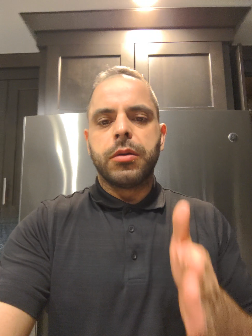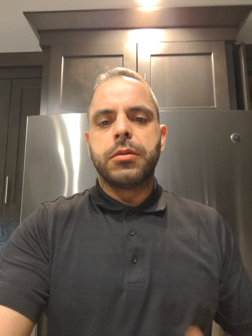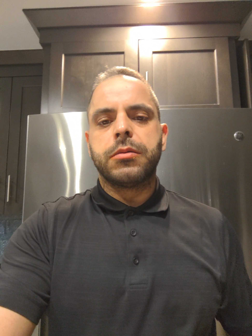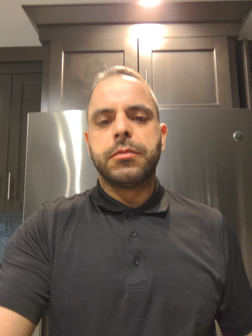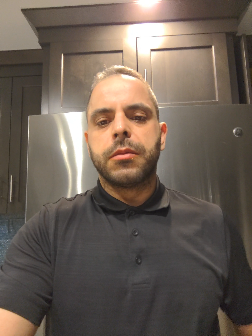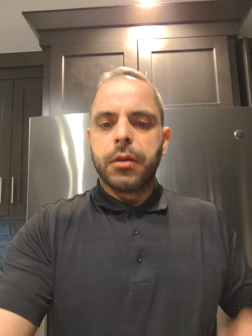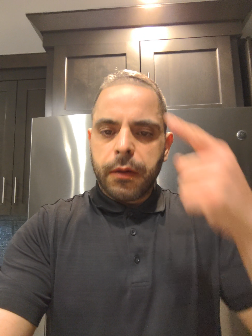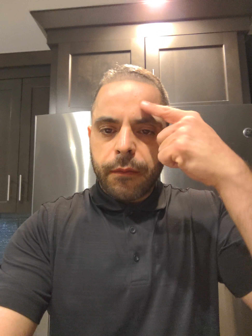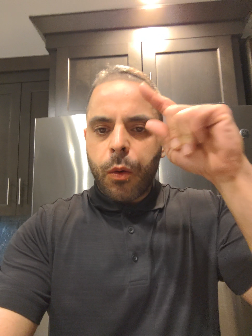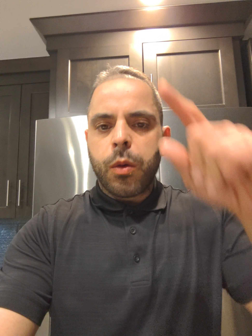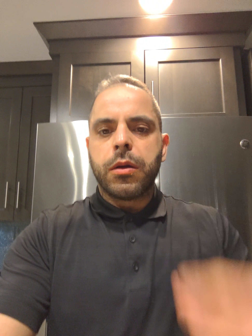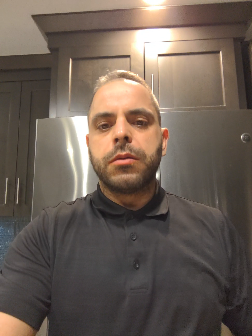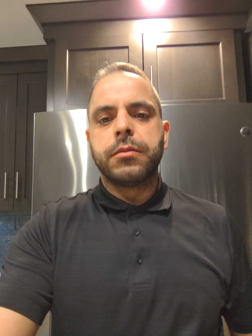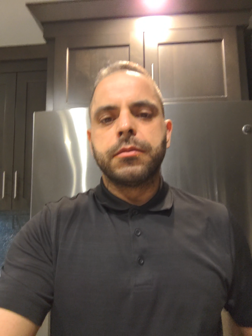for